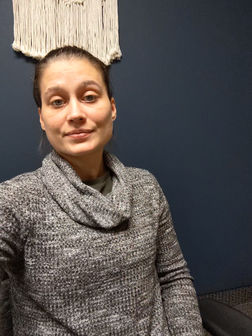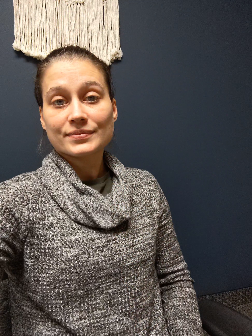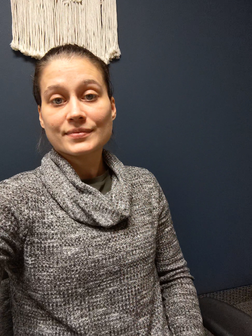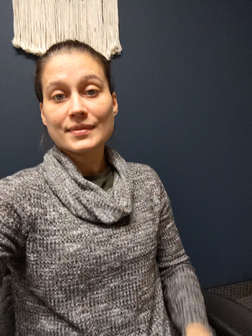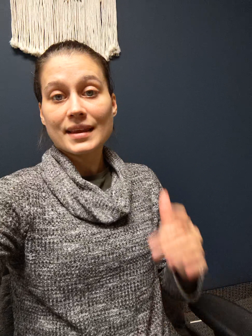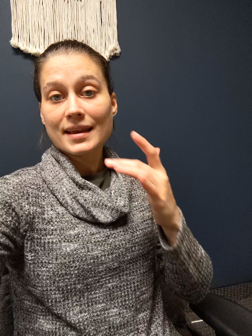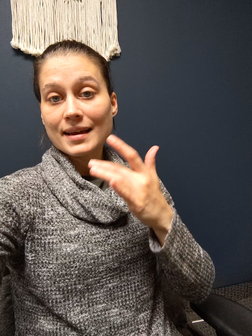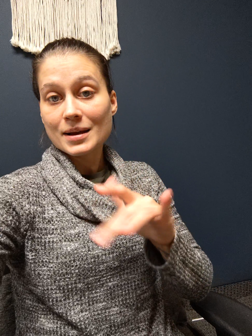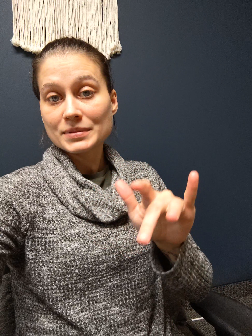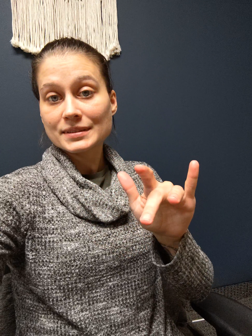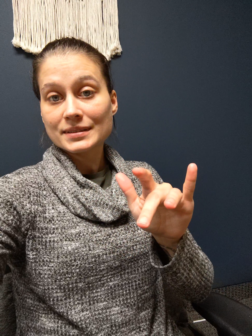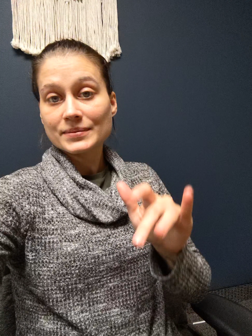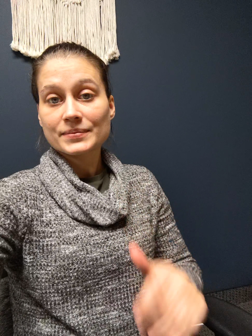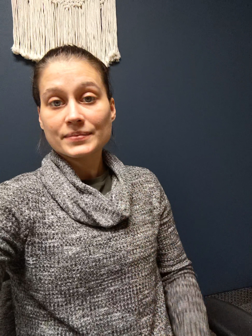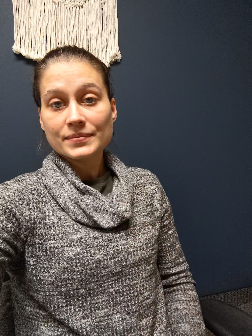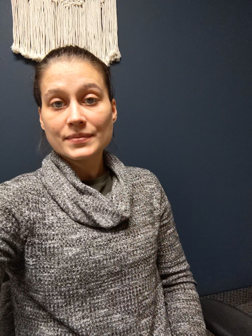empty